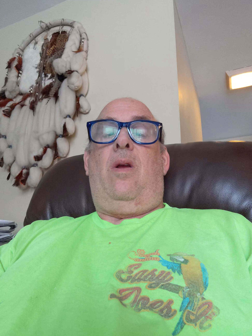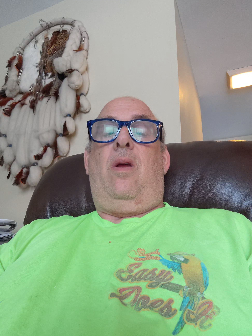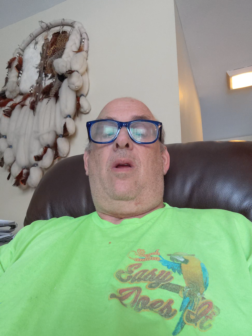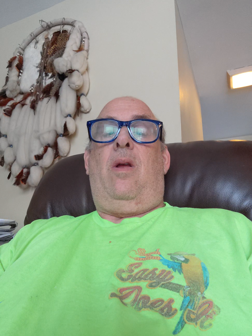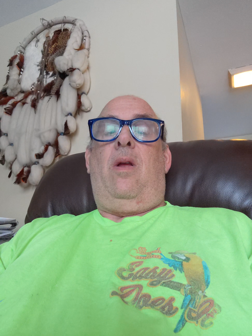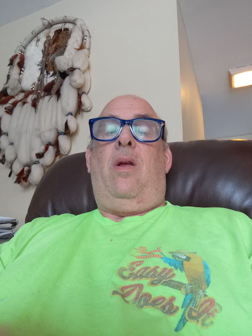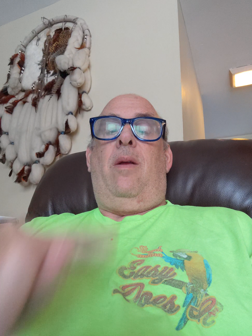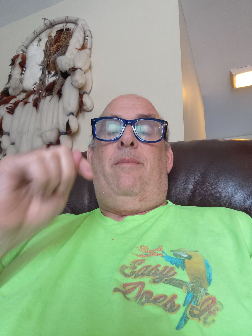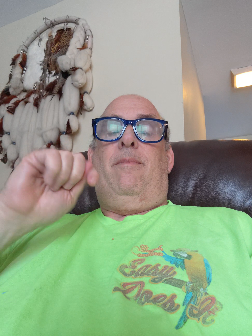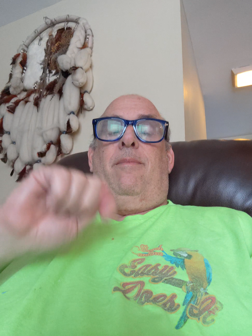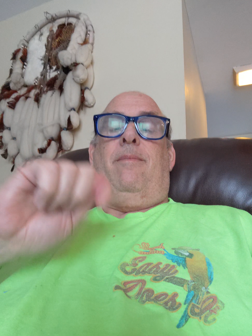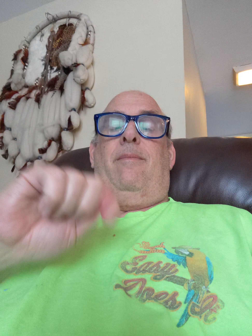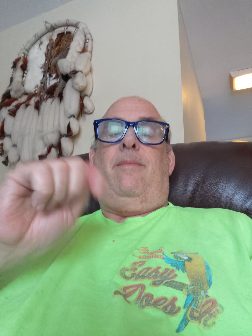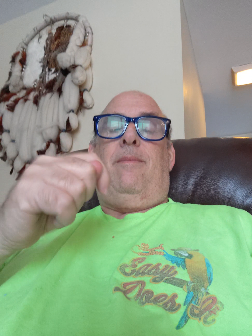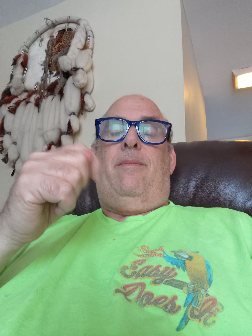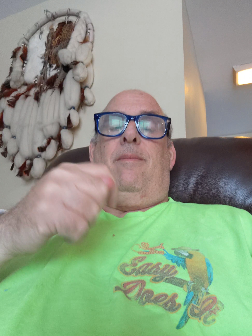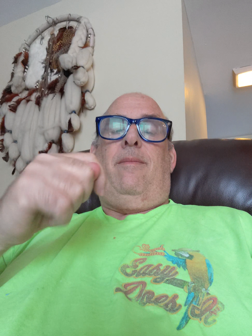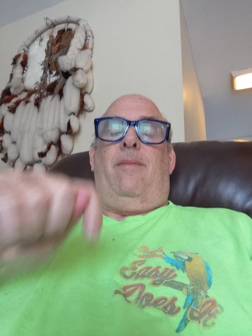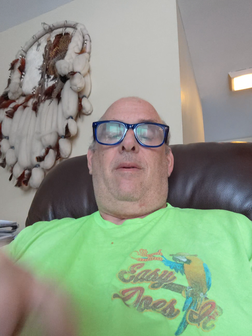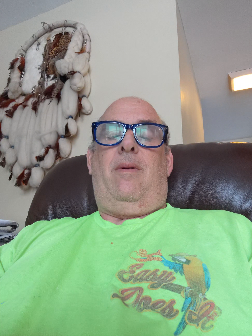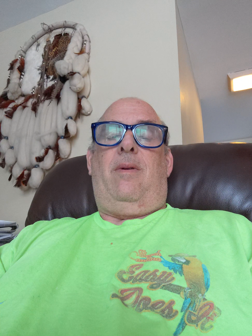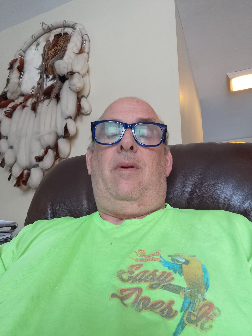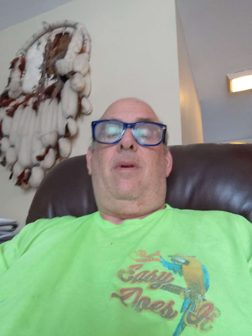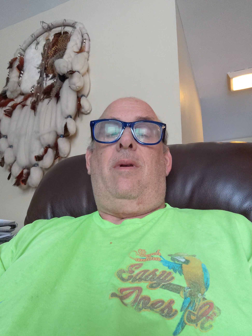potty